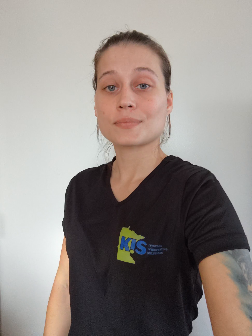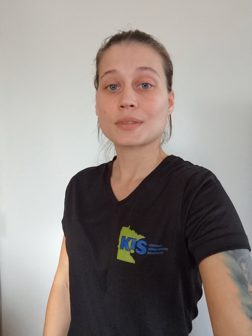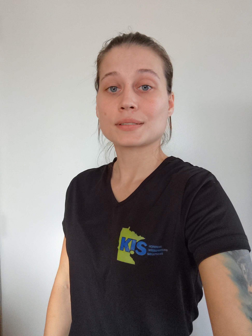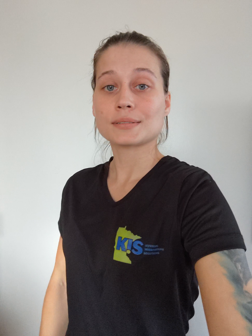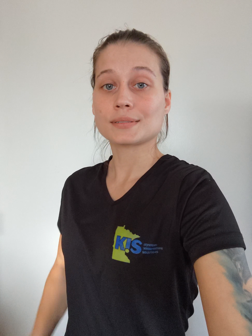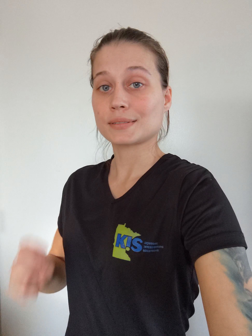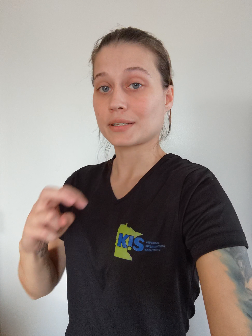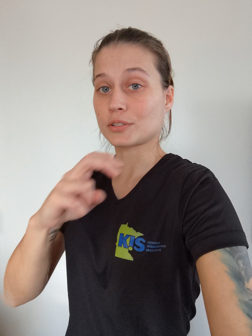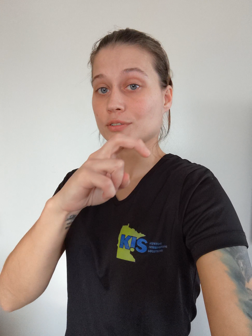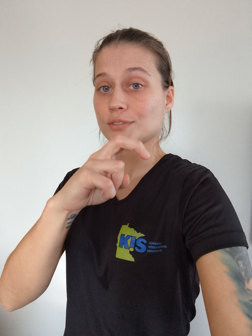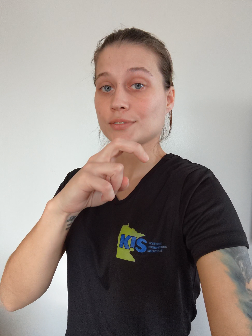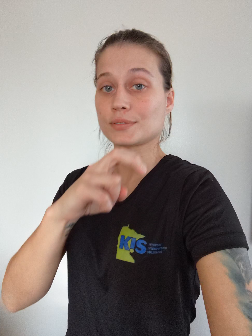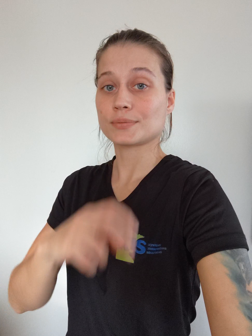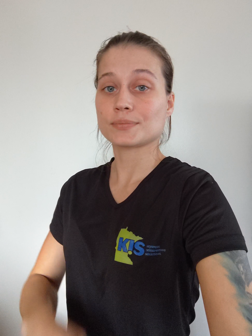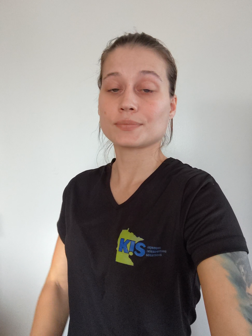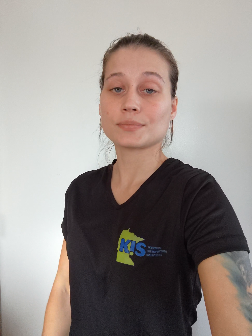stairs